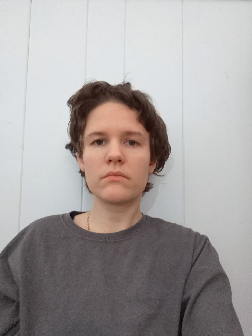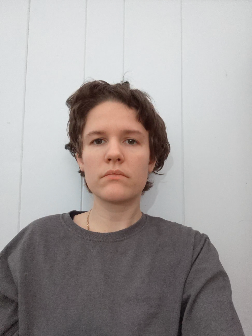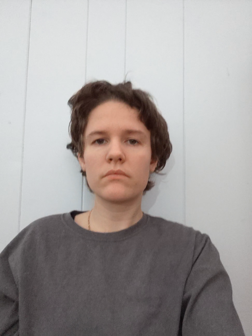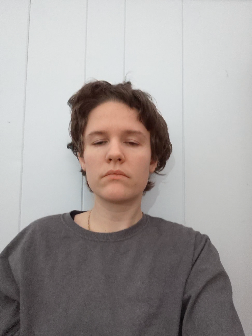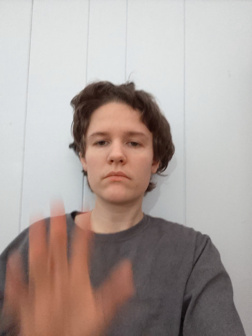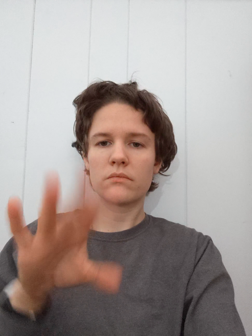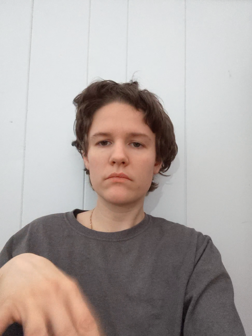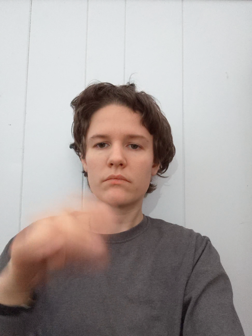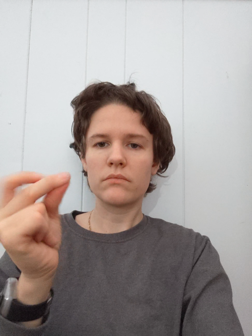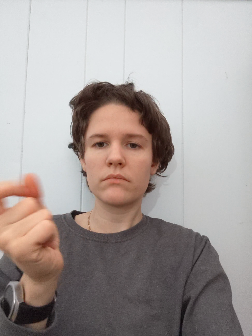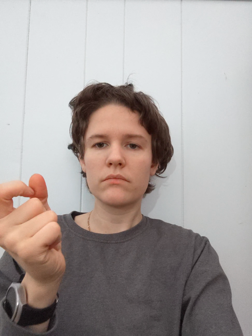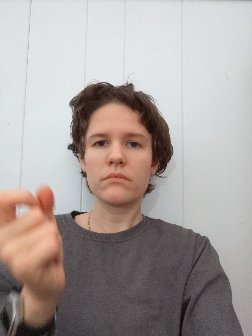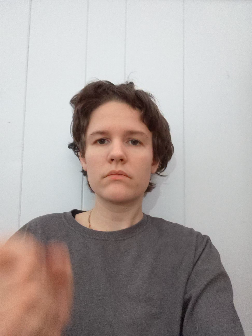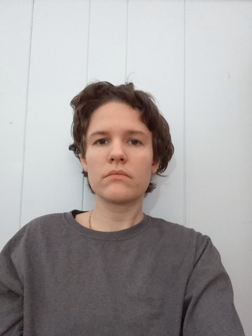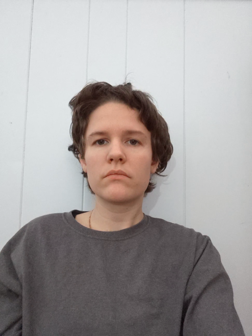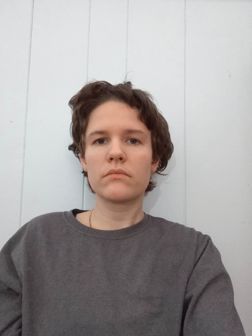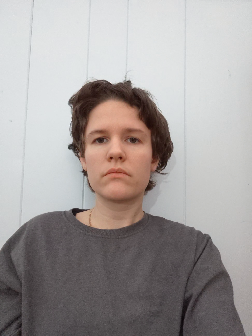dog